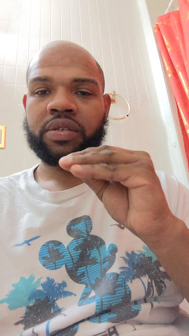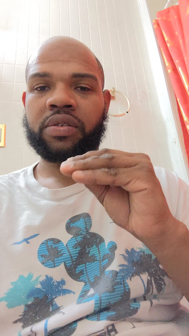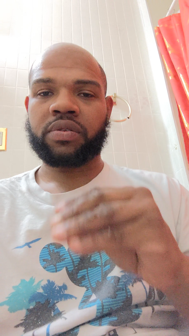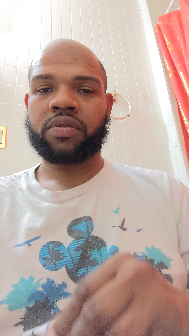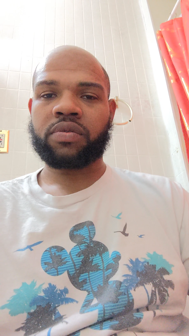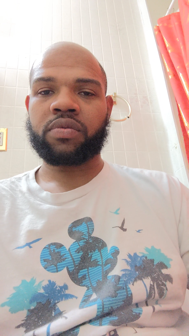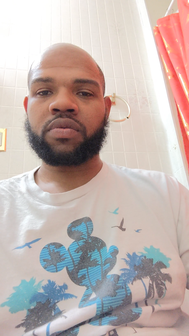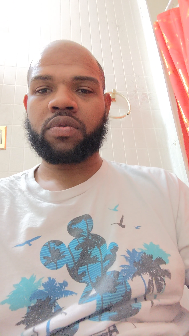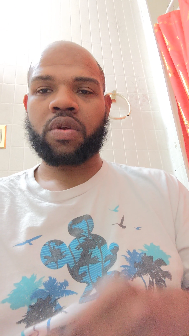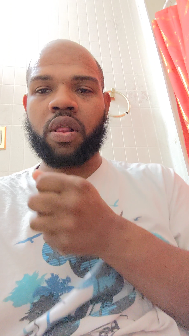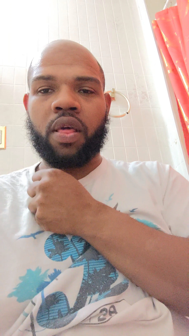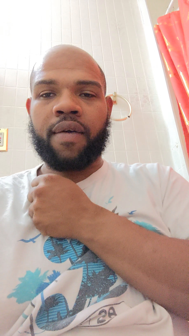love